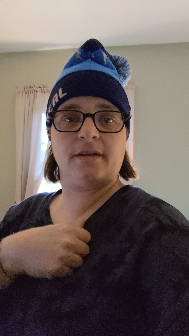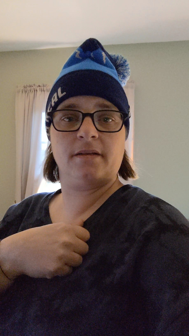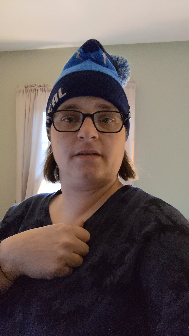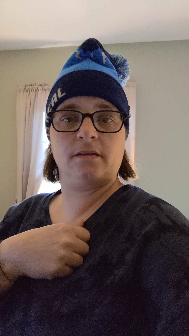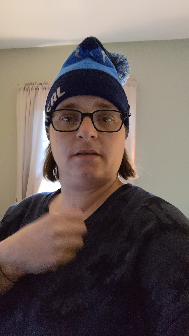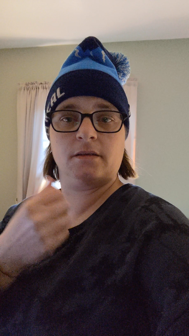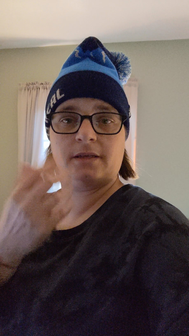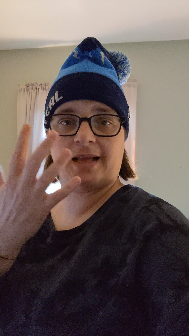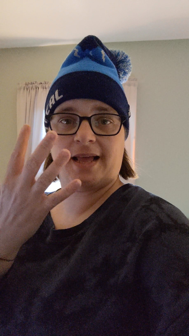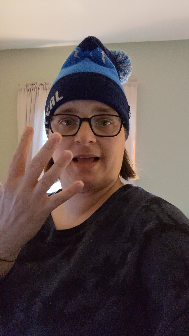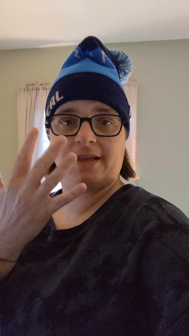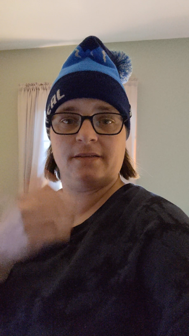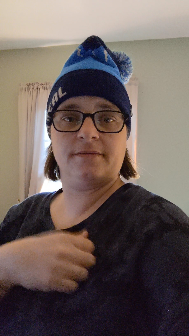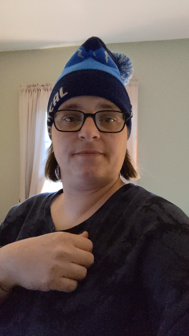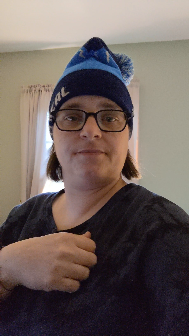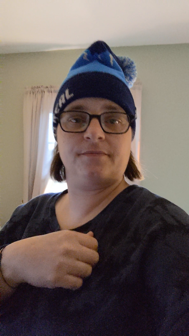hand